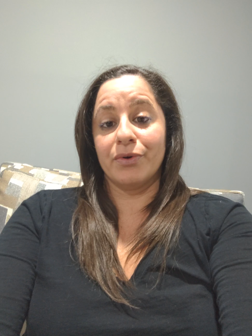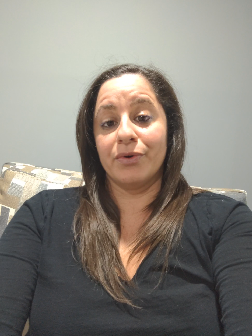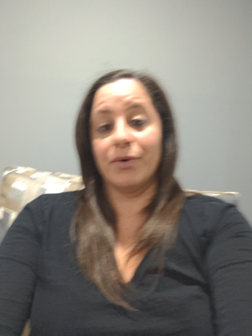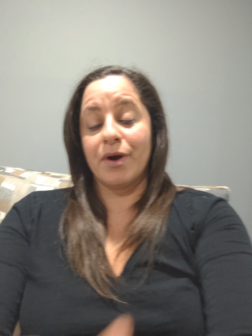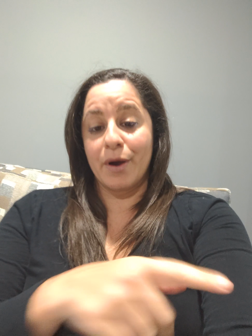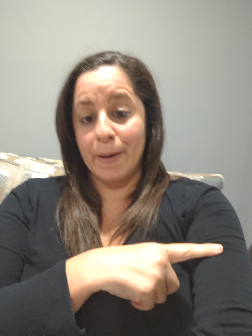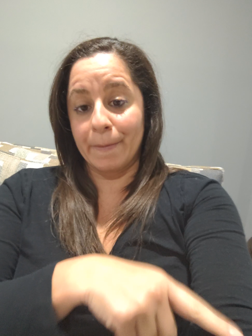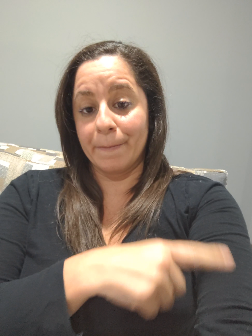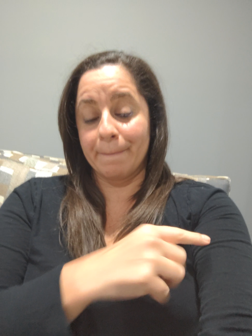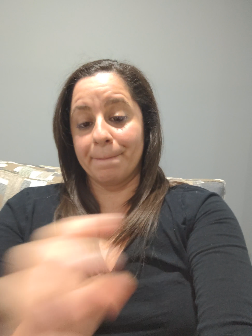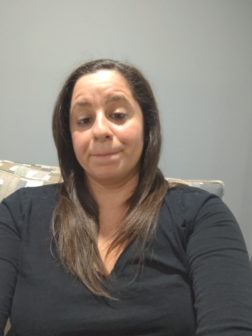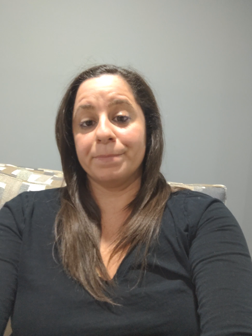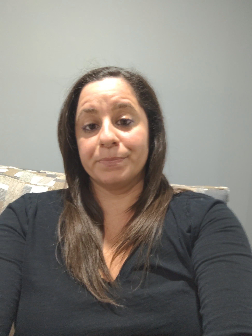arm